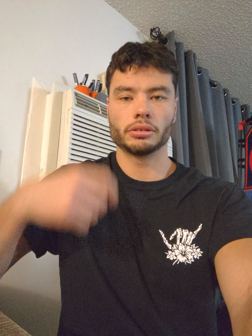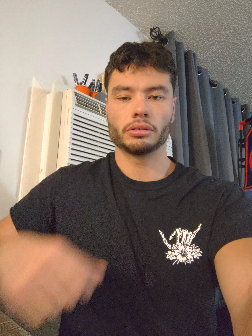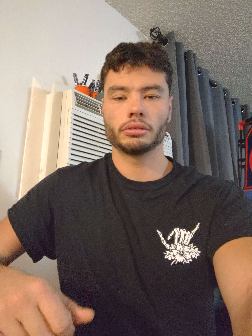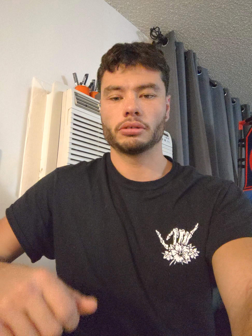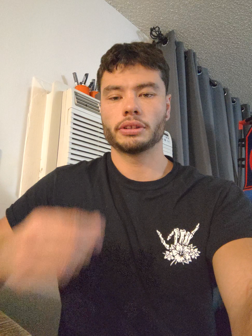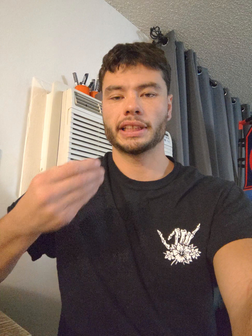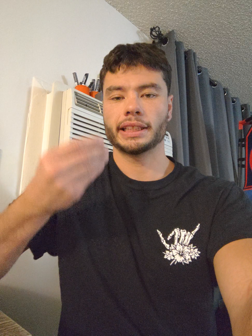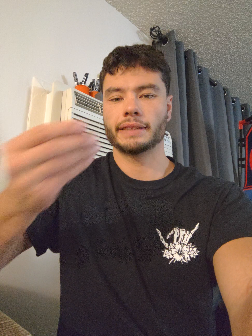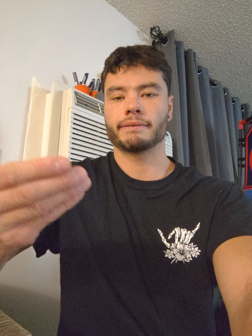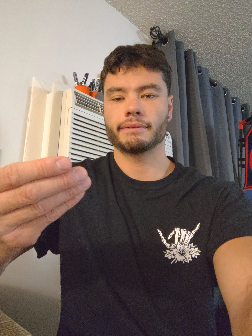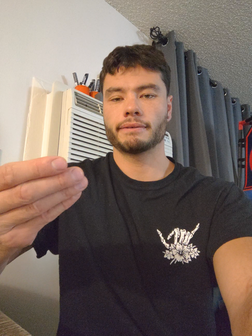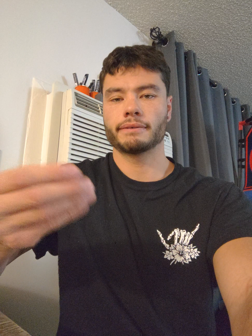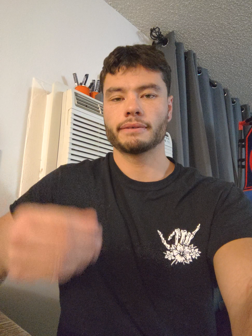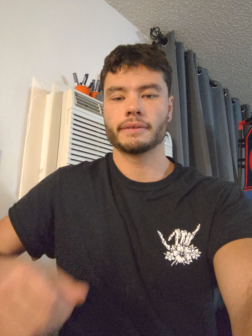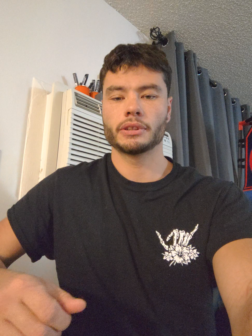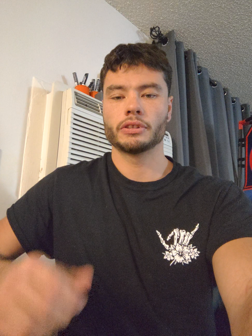give